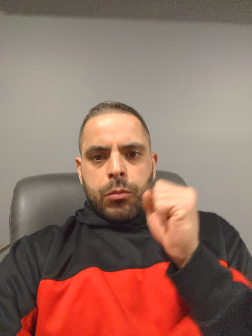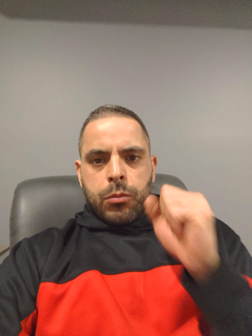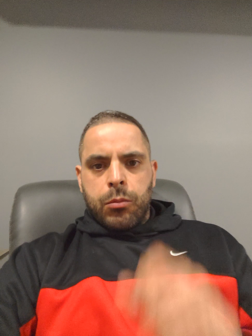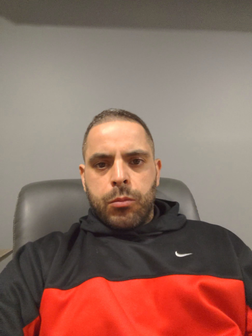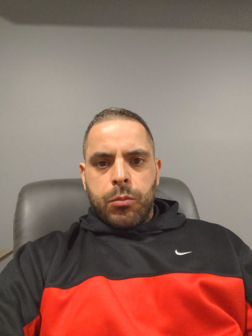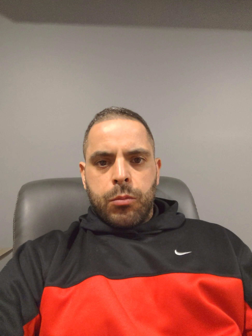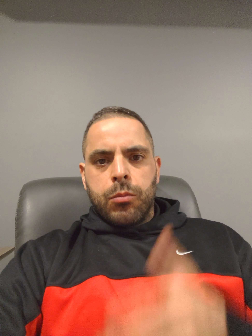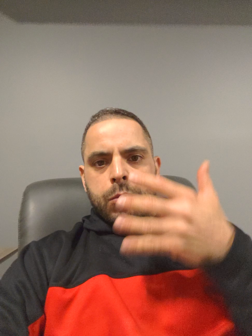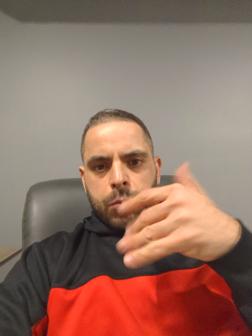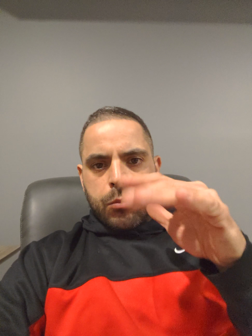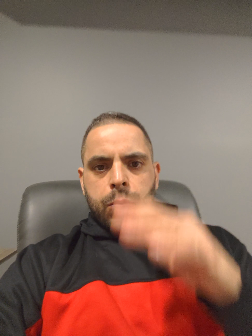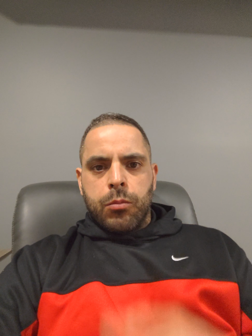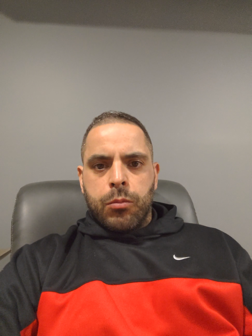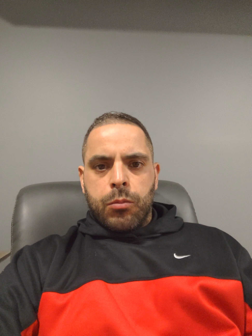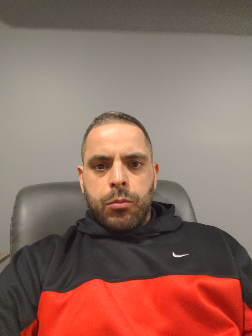after